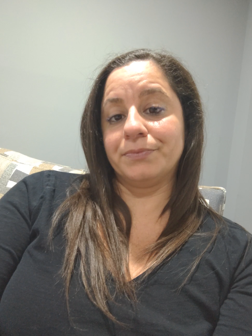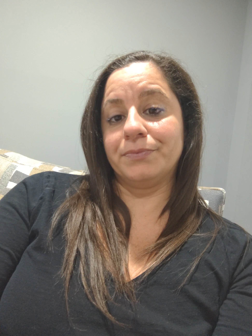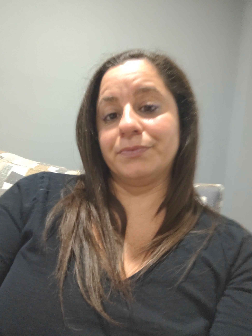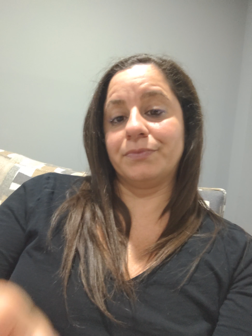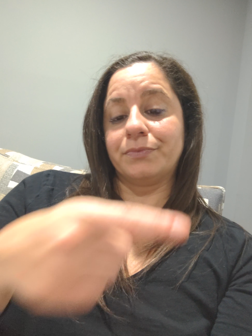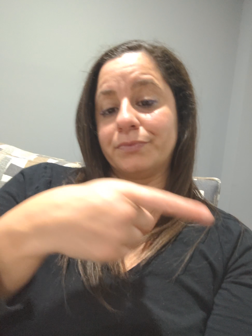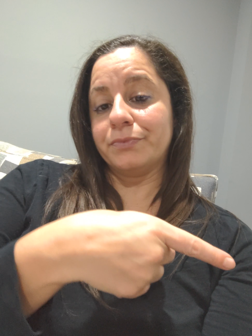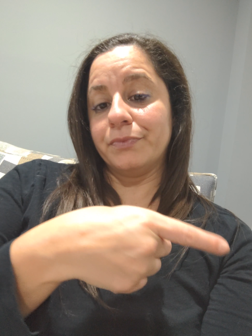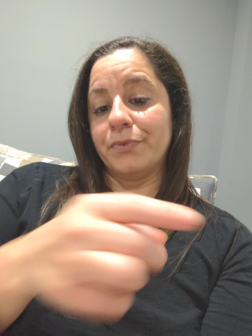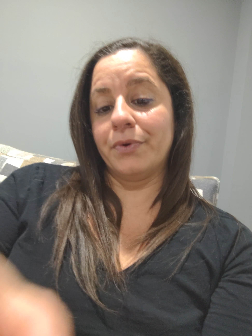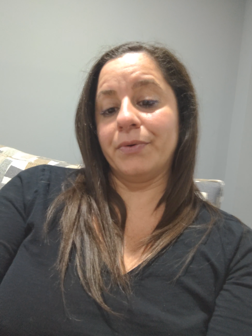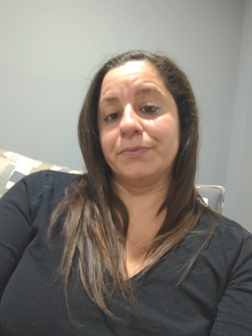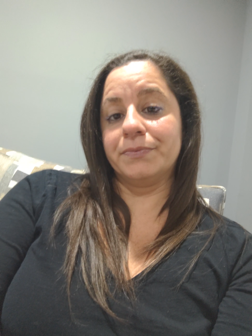he/she/it